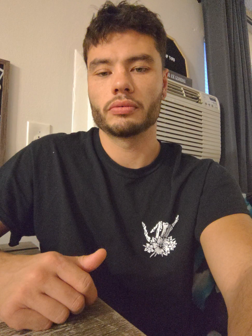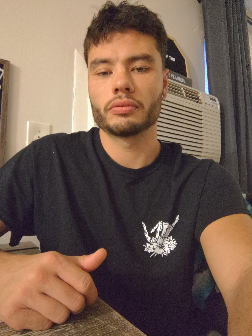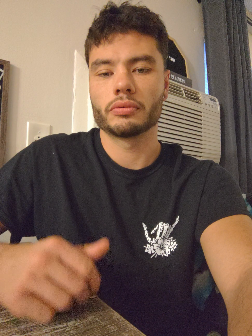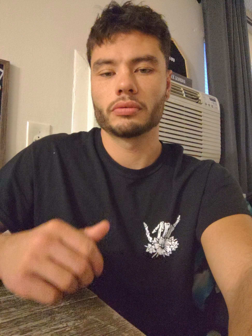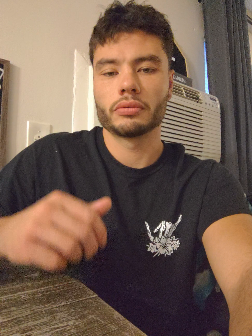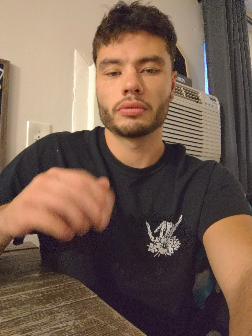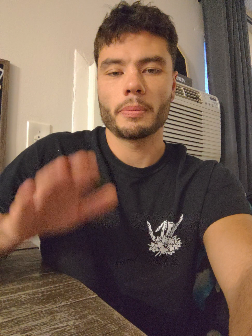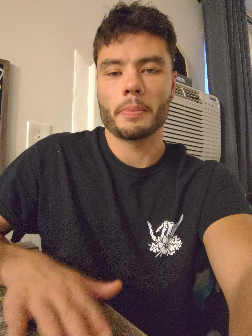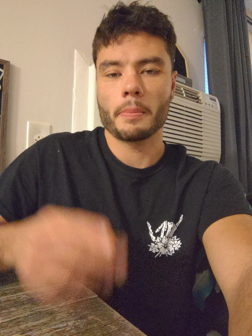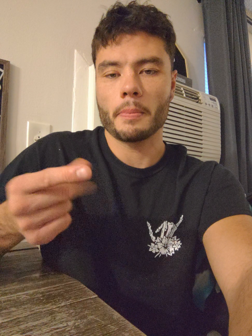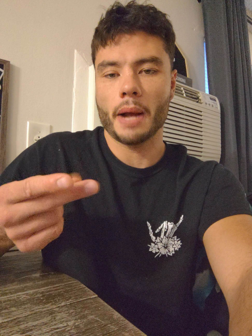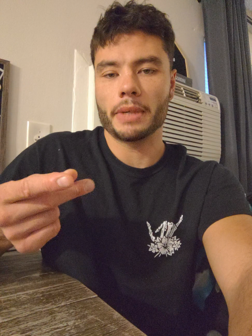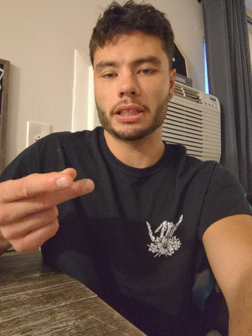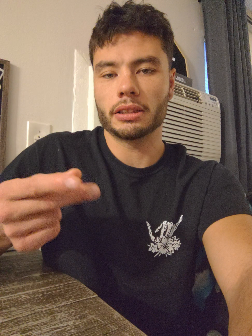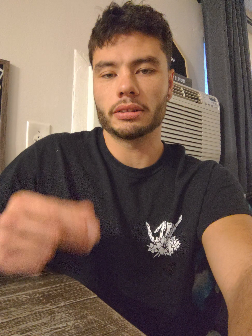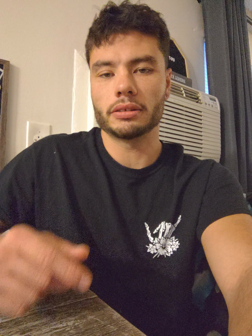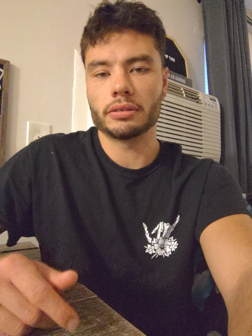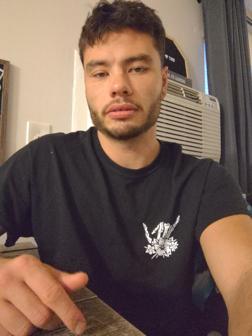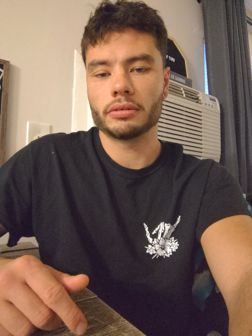puppy